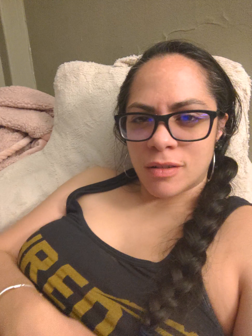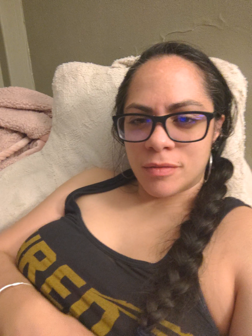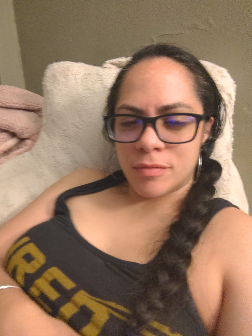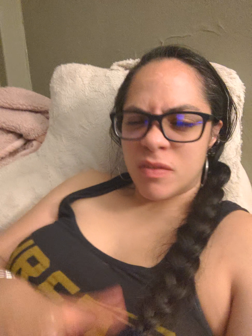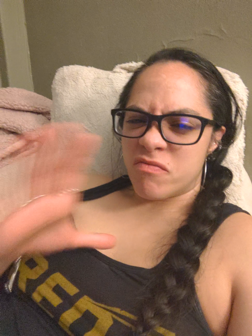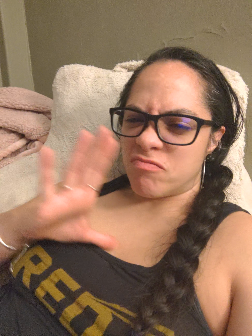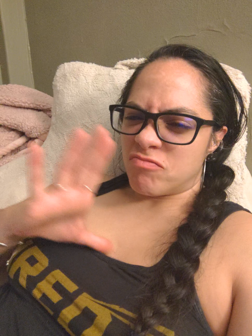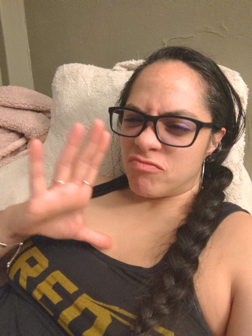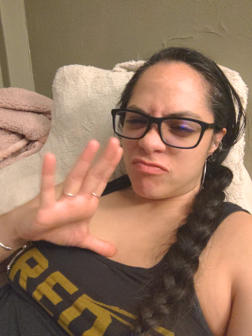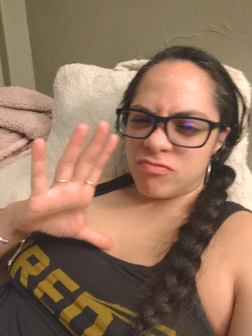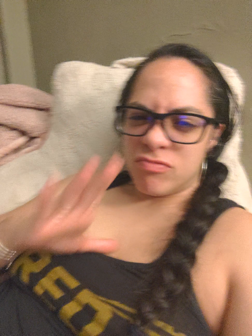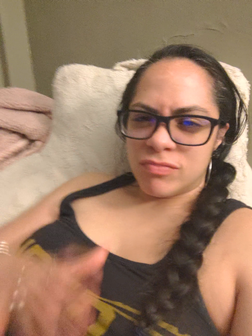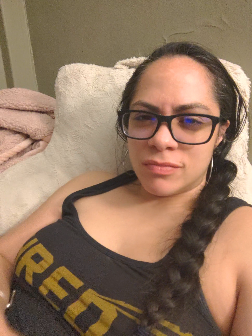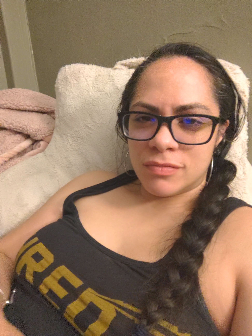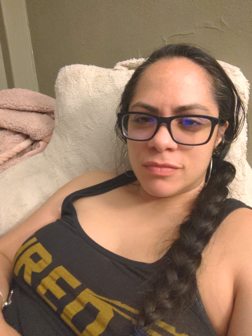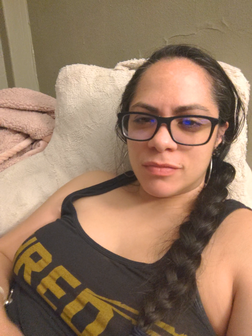fine